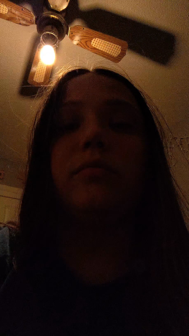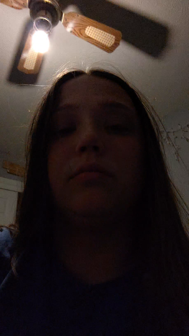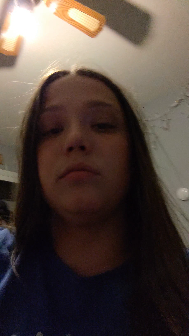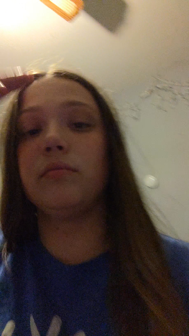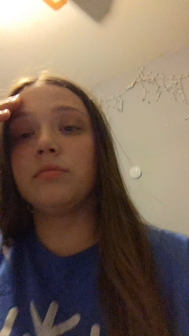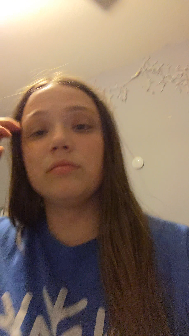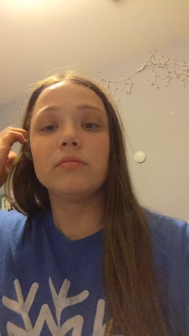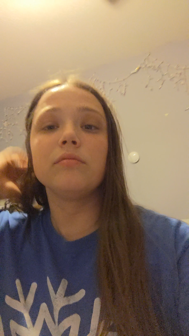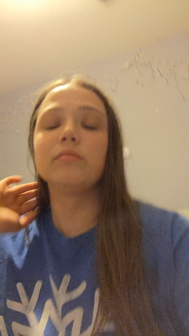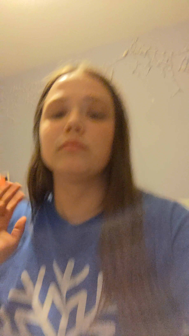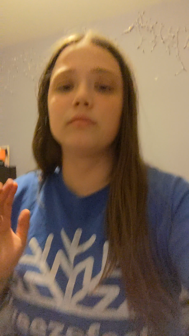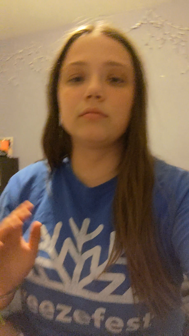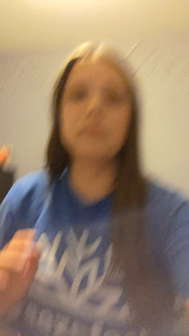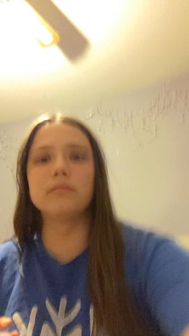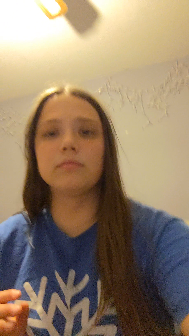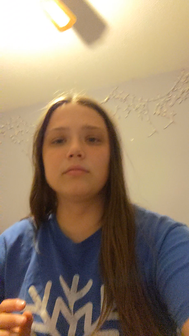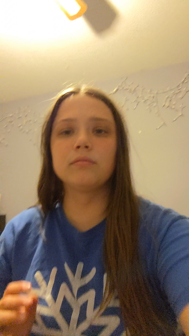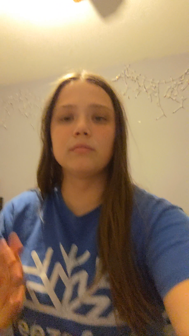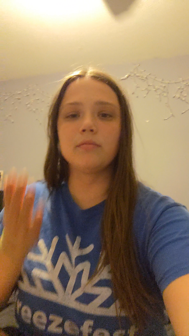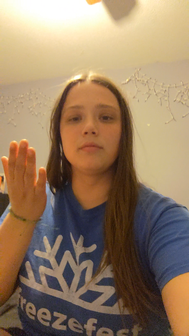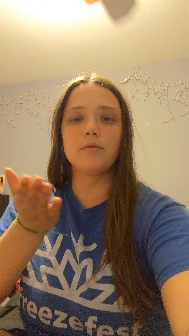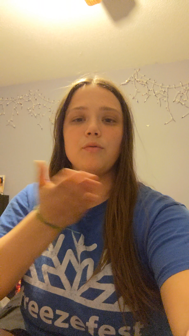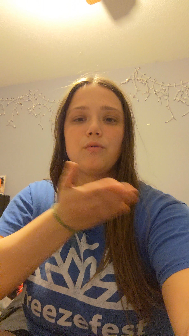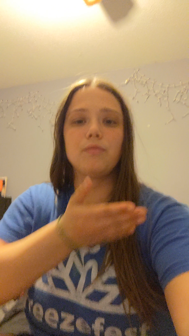carry